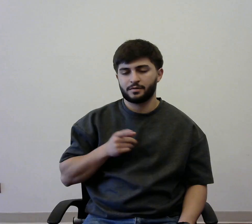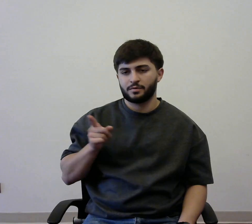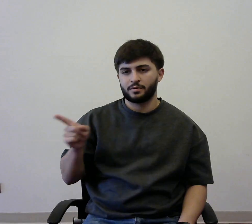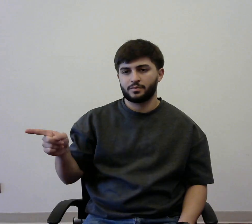O